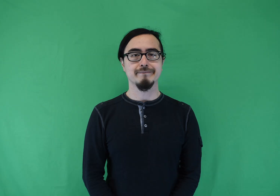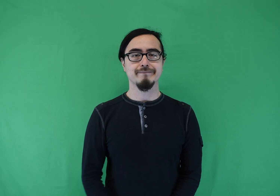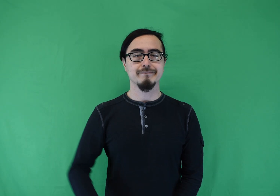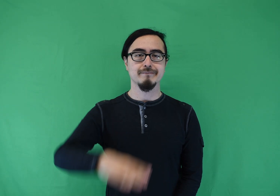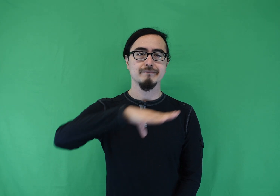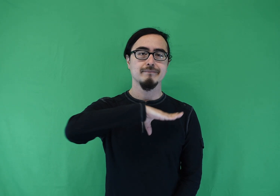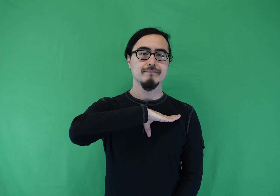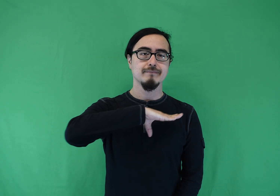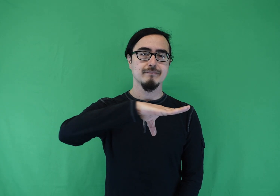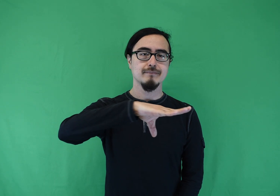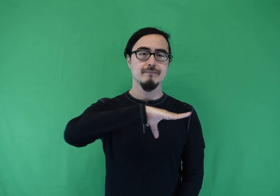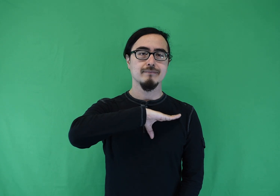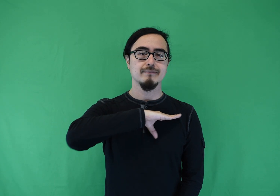haber